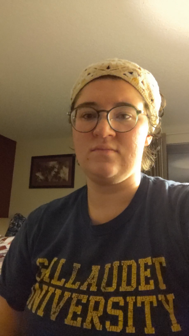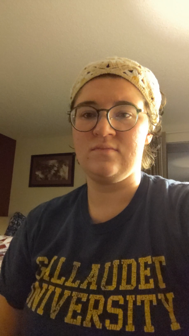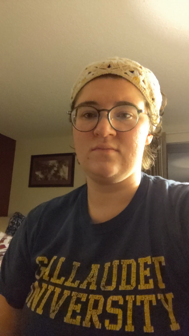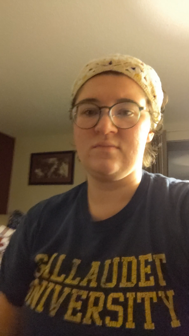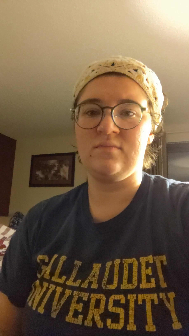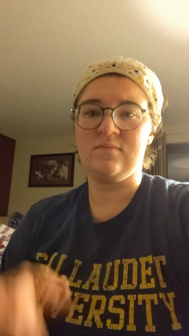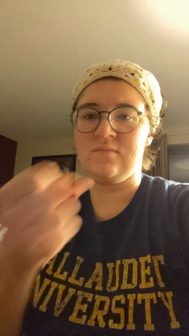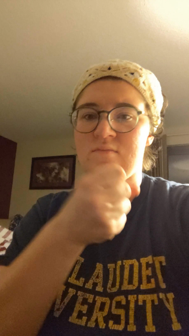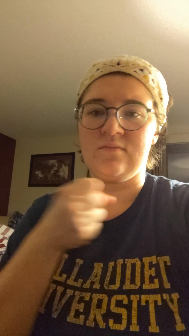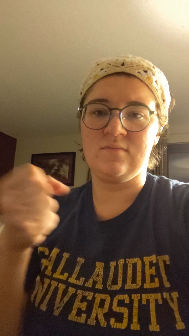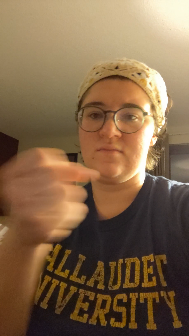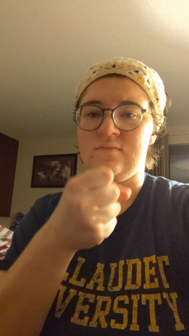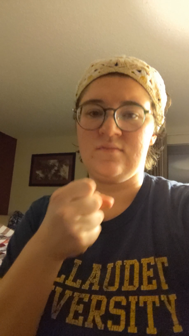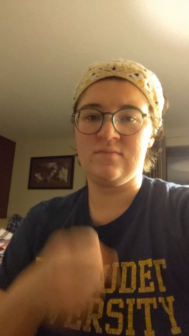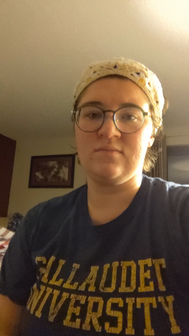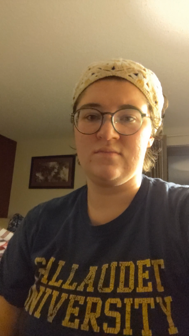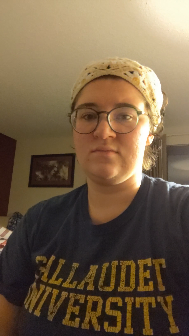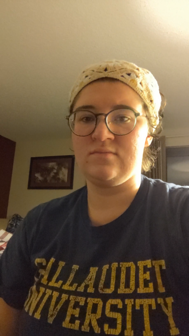coffee